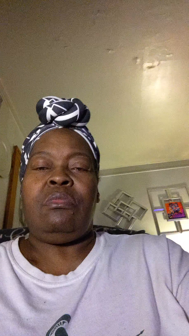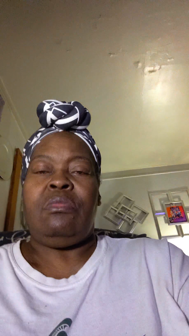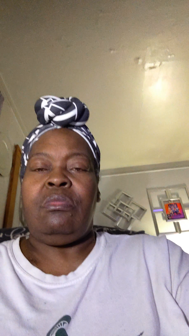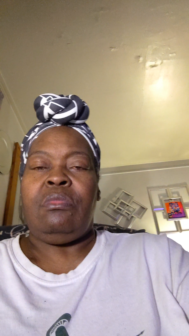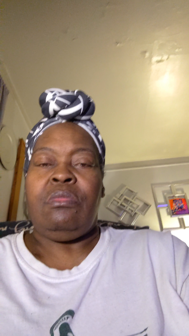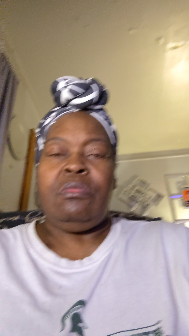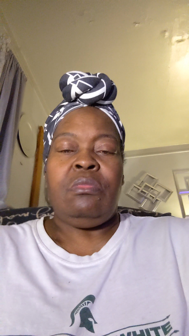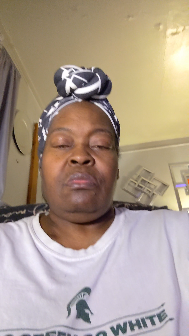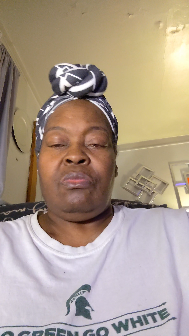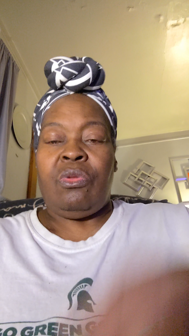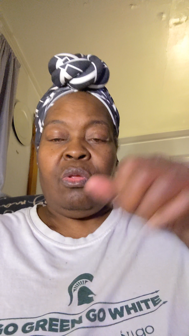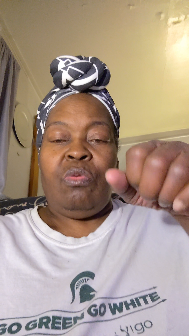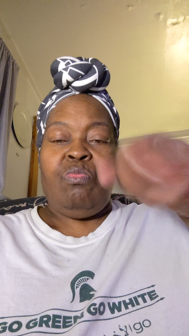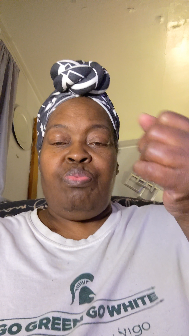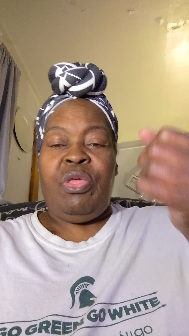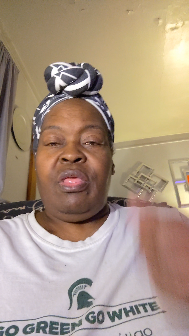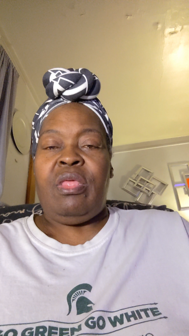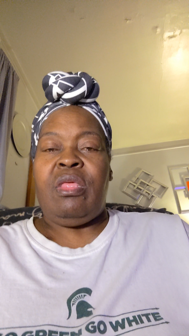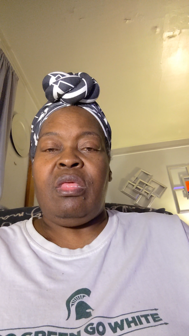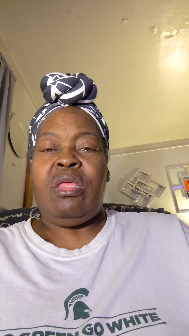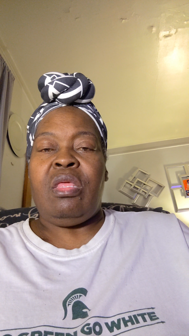break